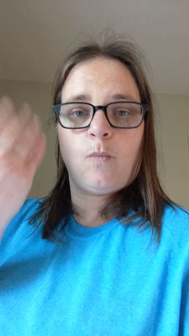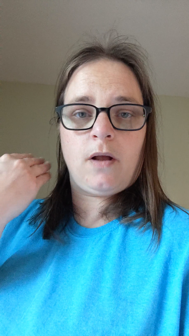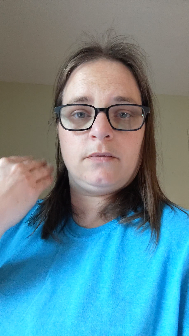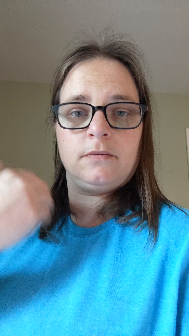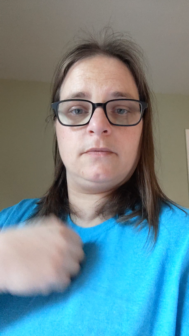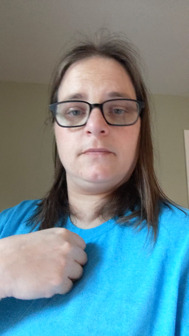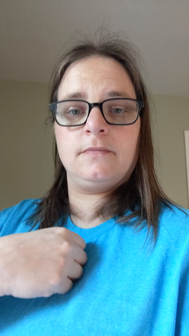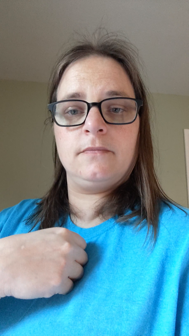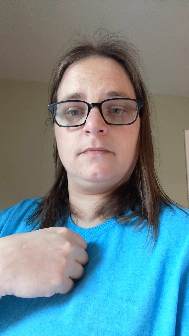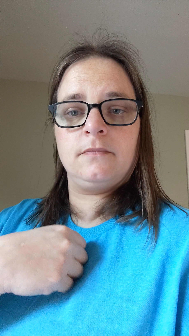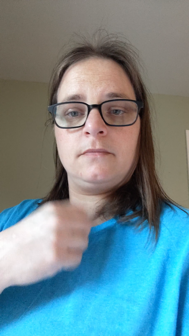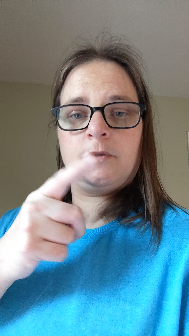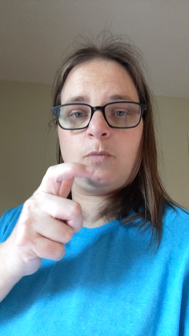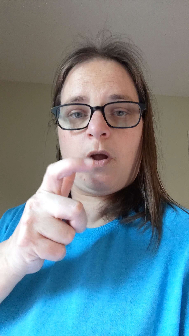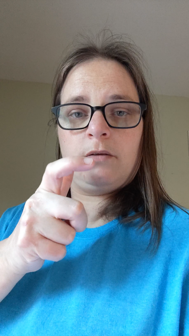run